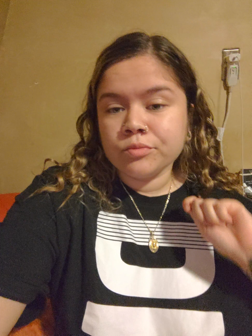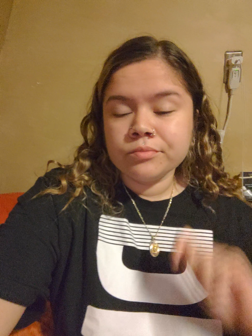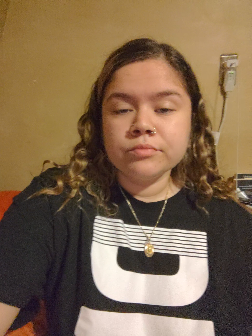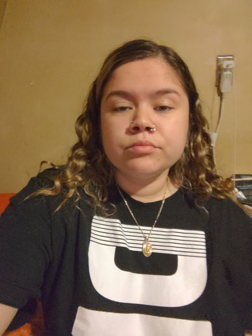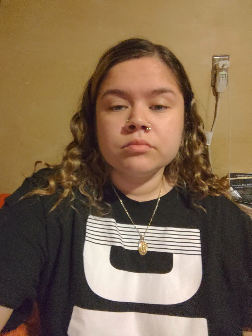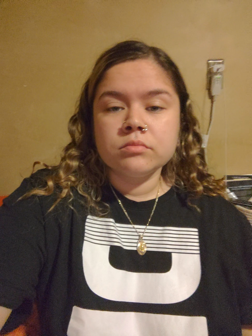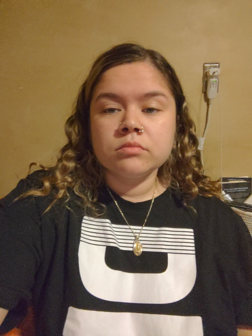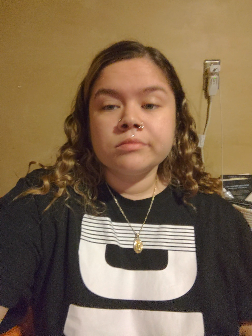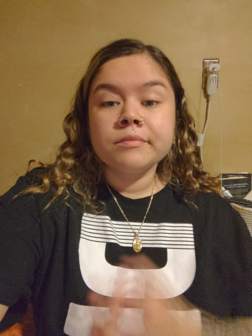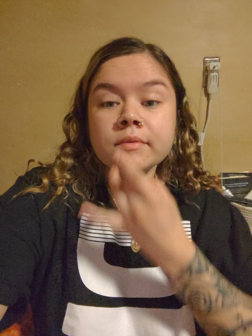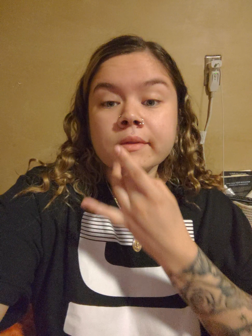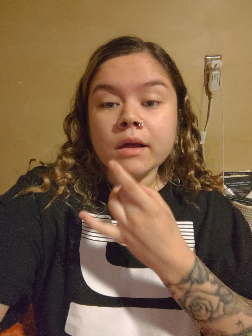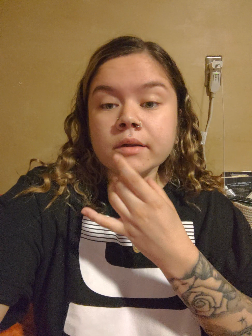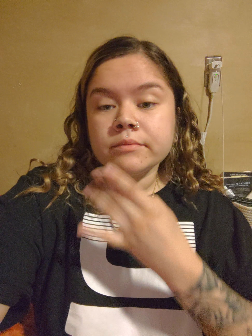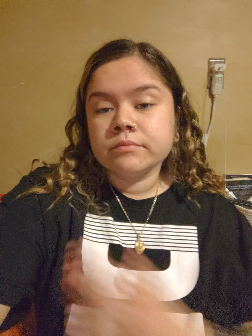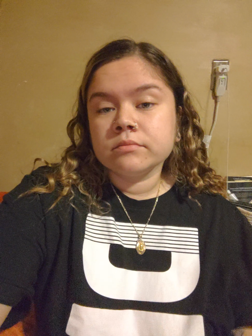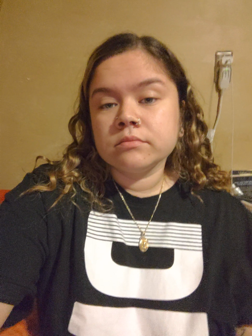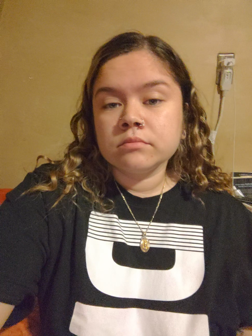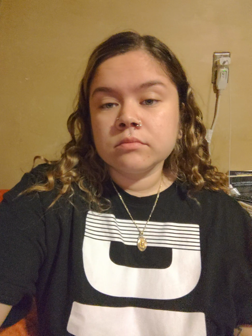light bulb